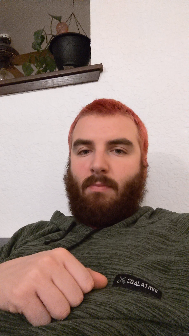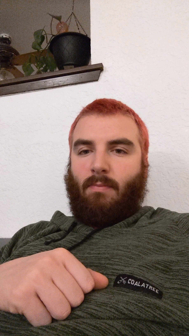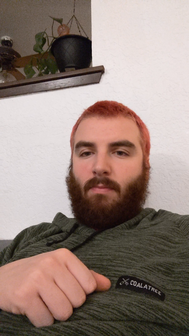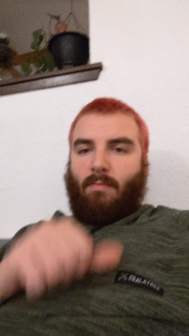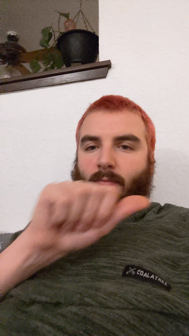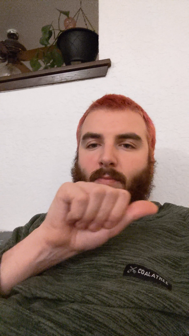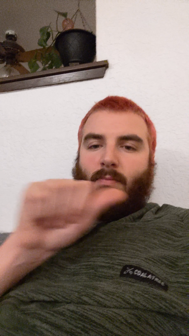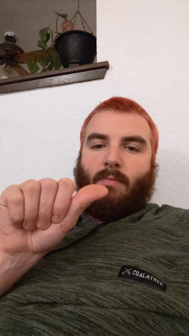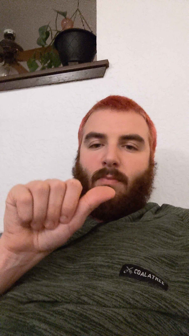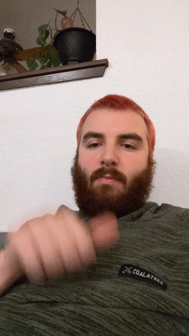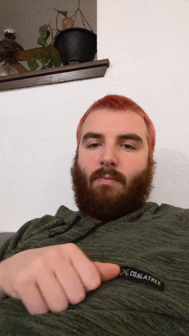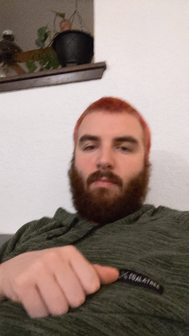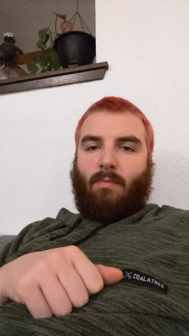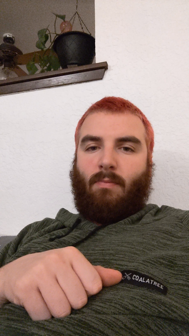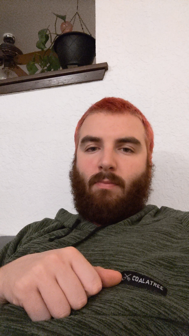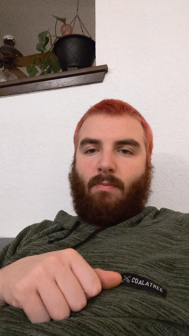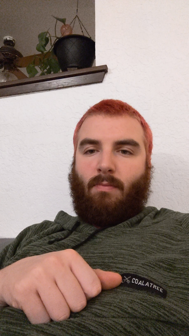a